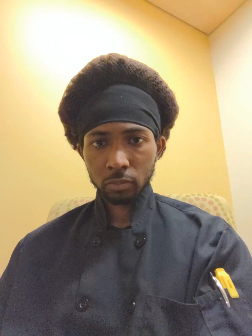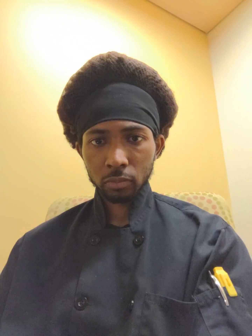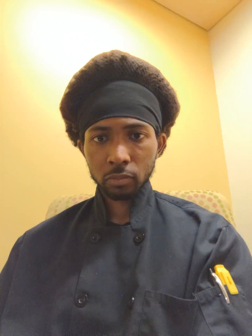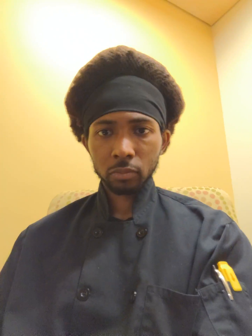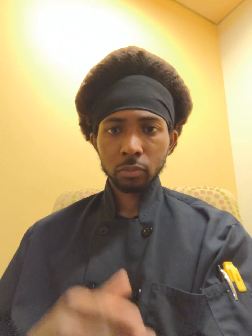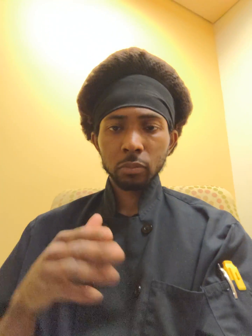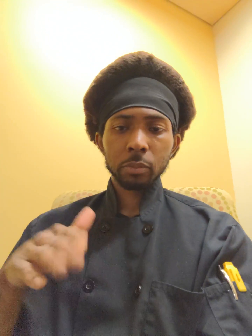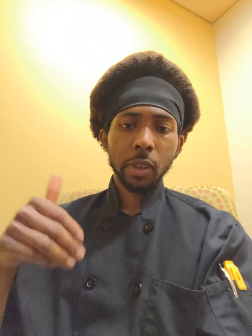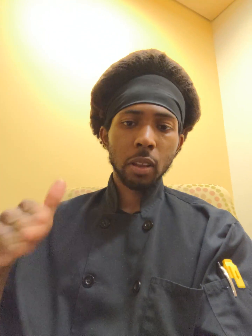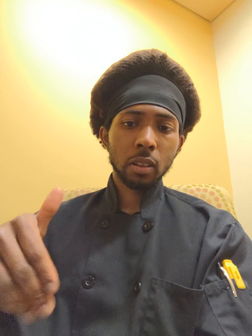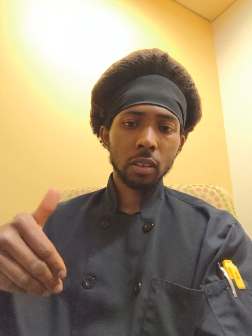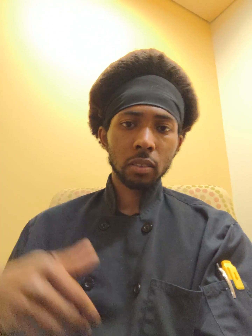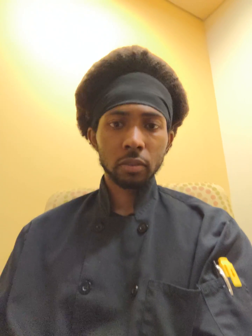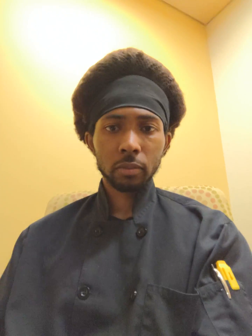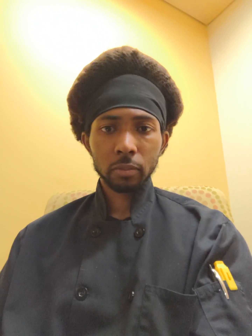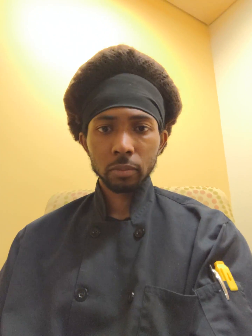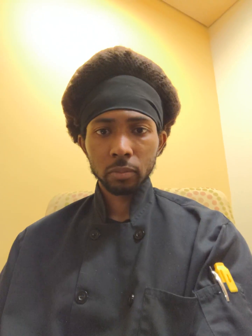pants